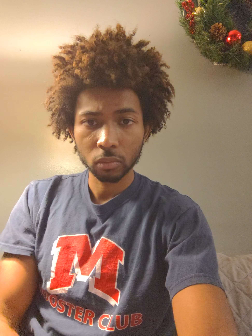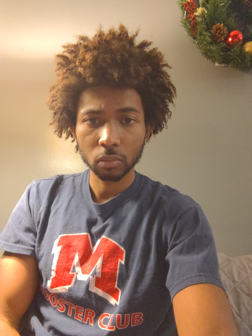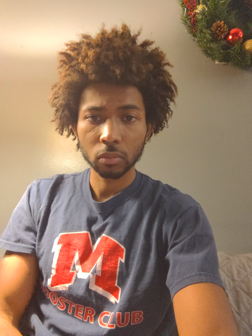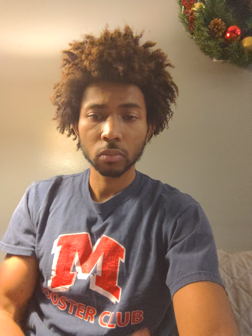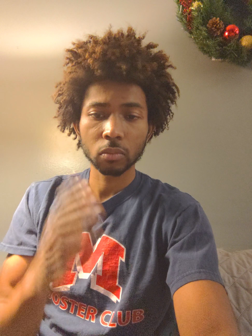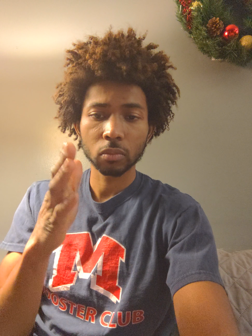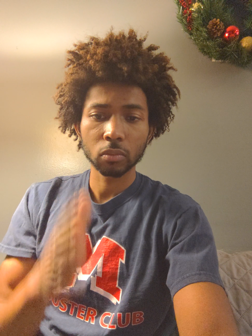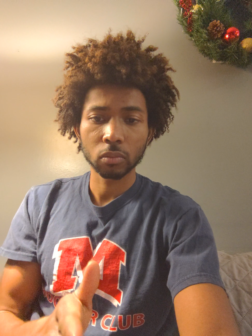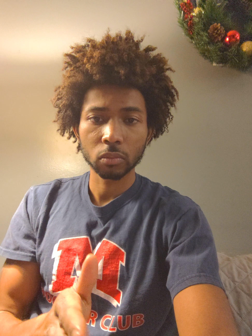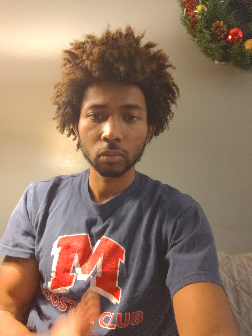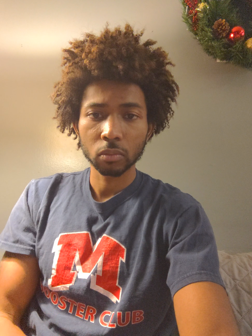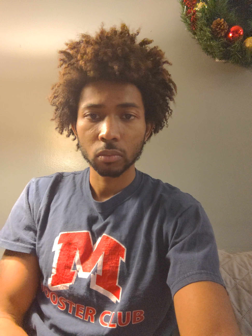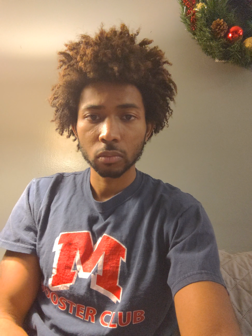person